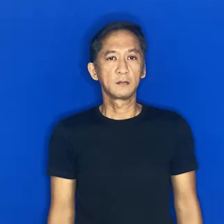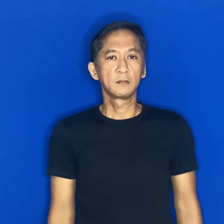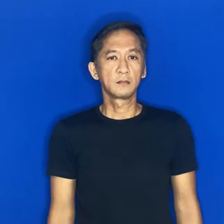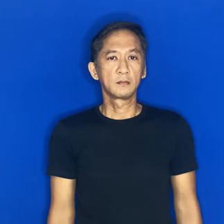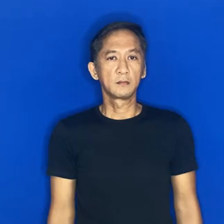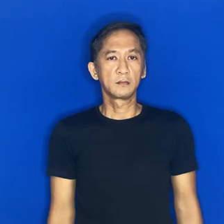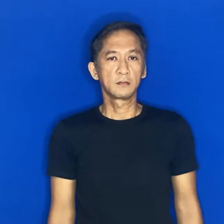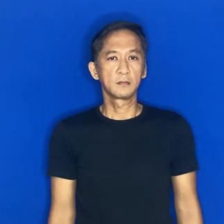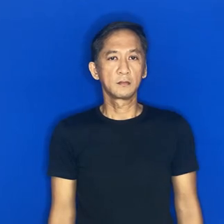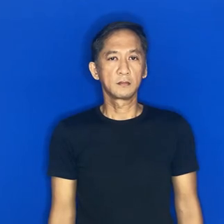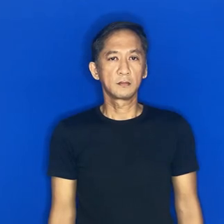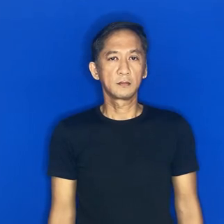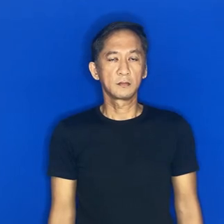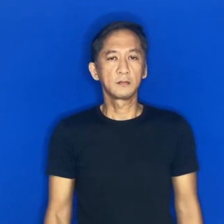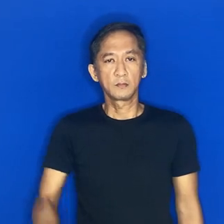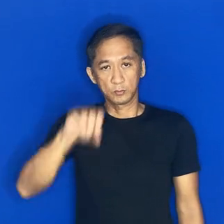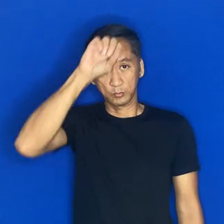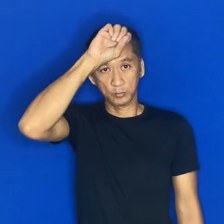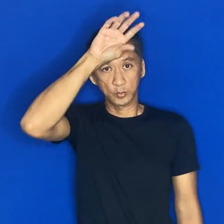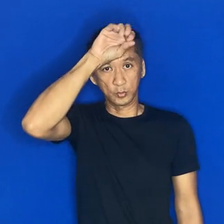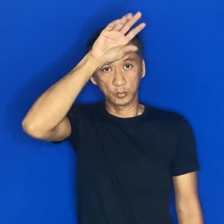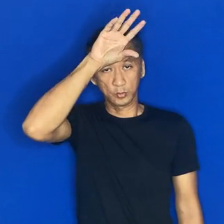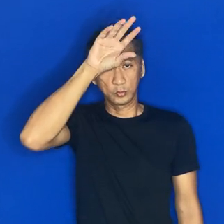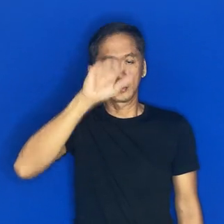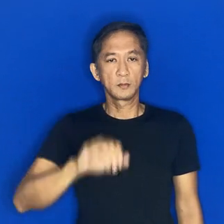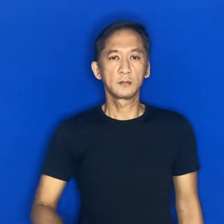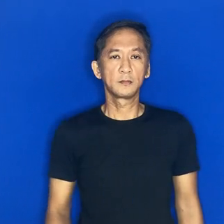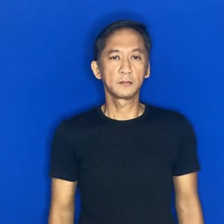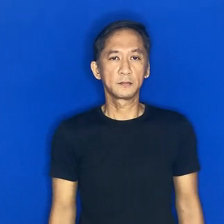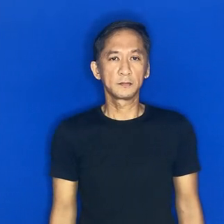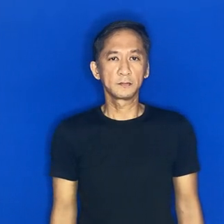grandfather